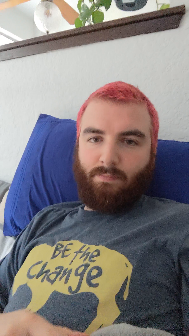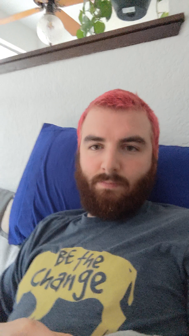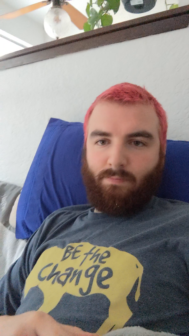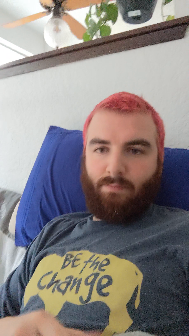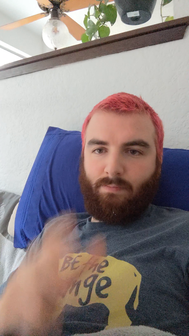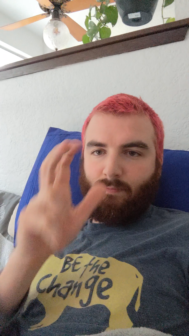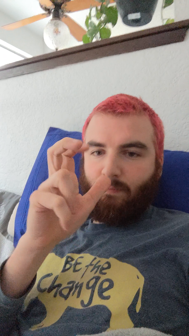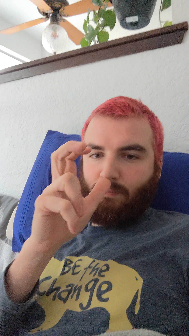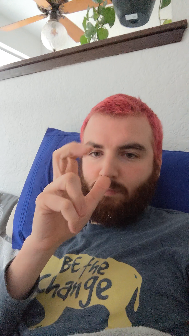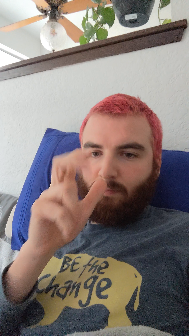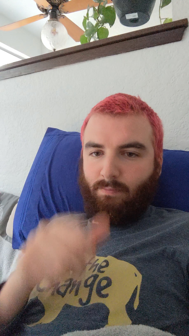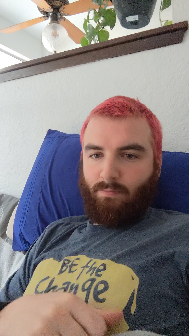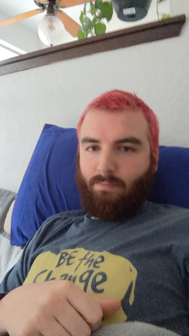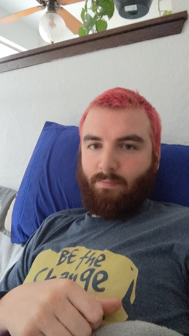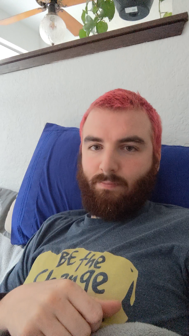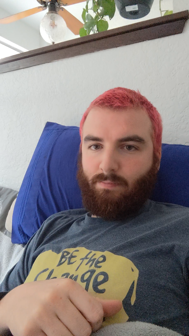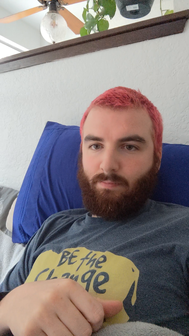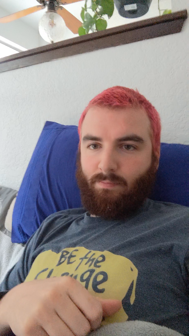ant